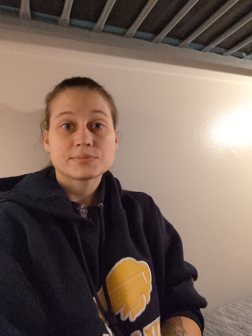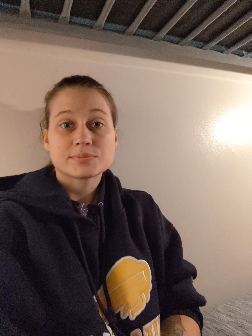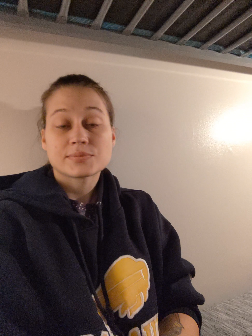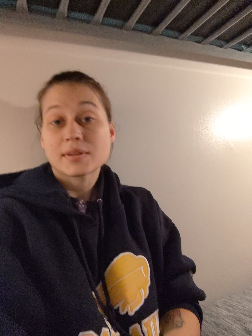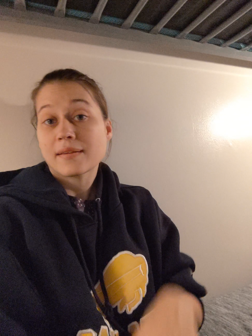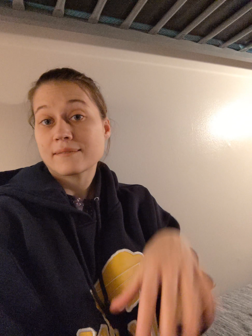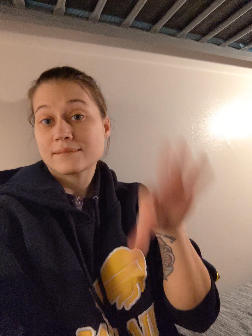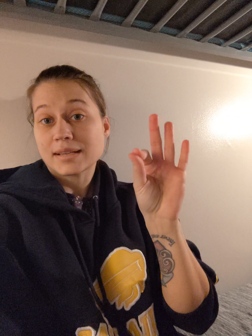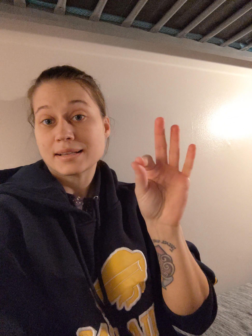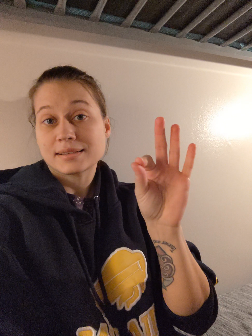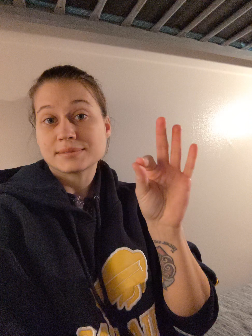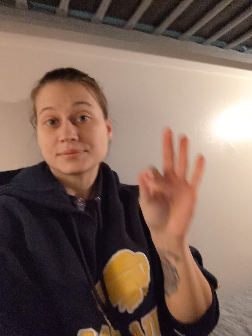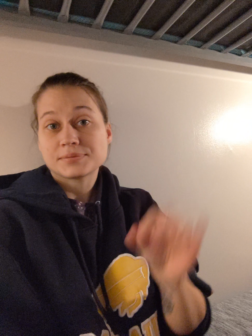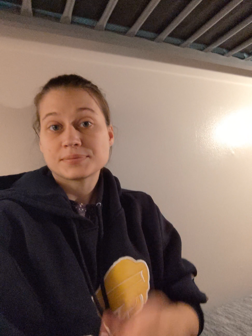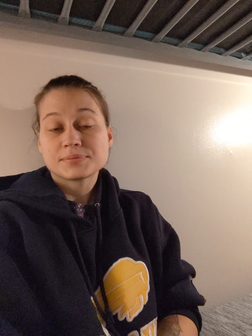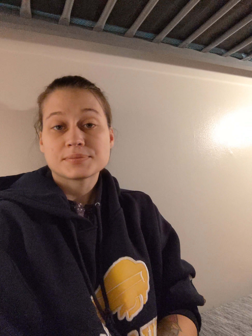find